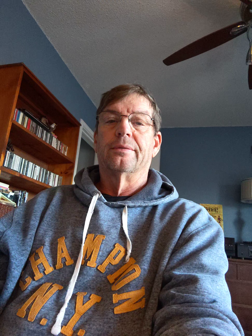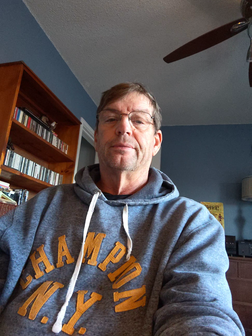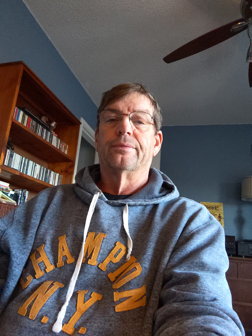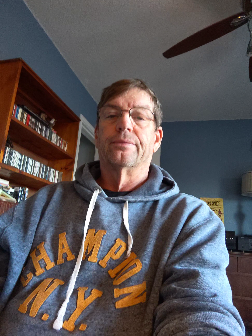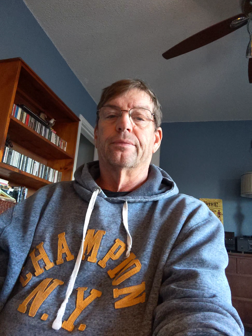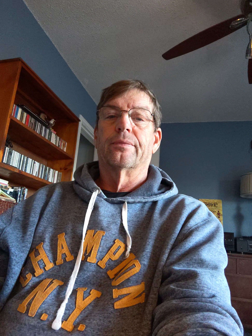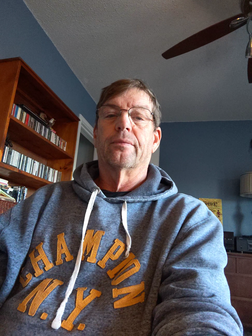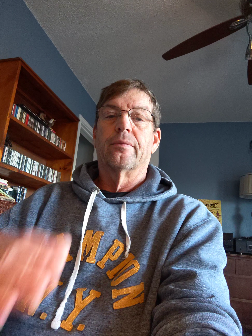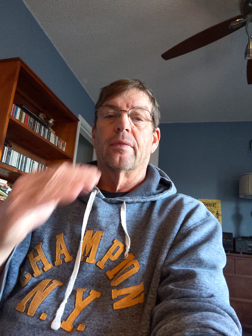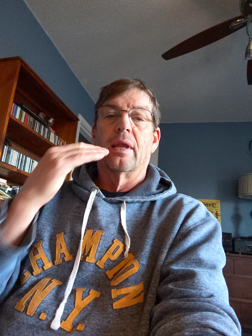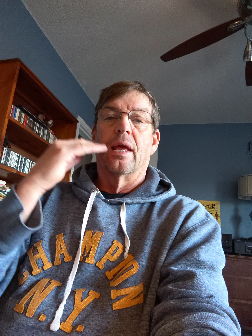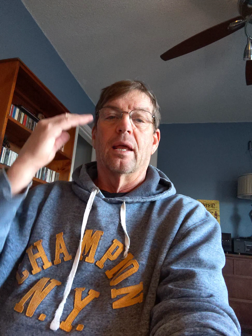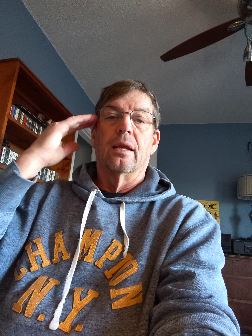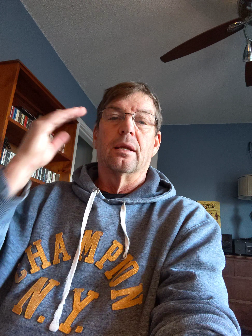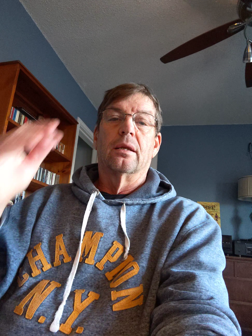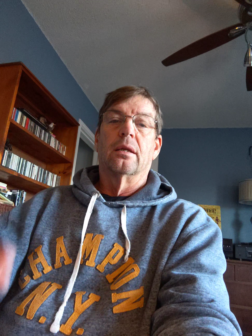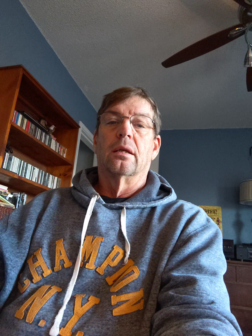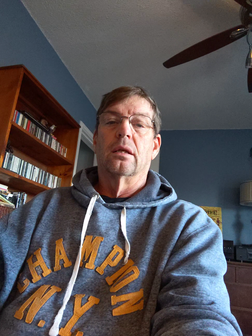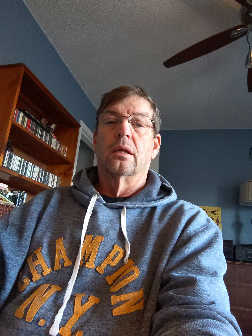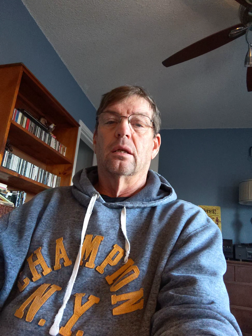head